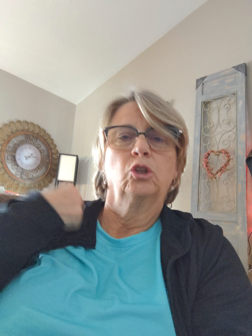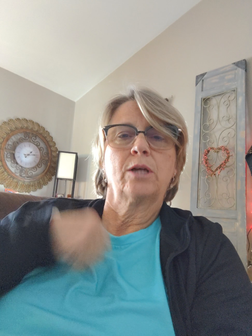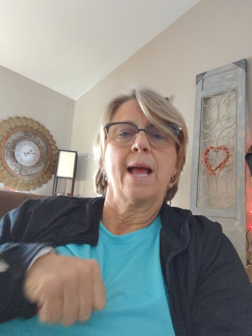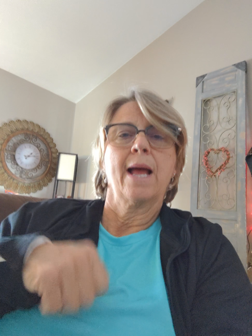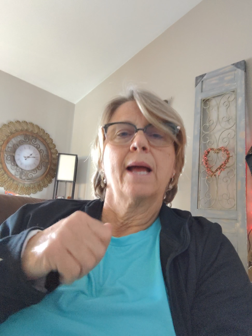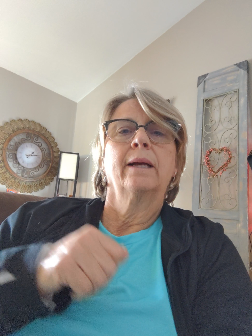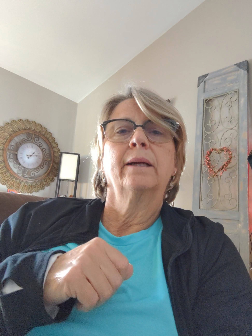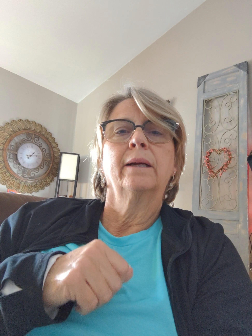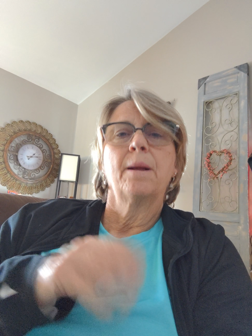jacket